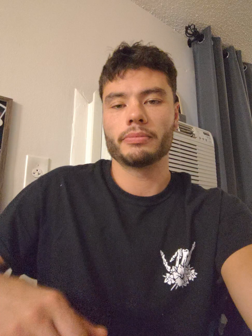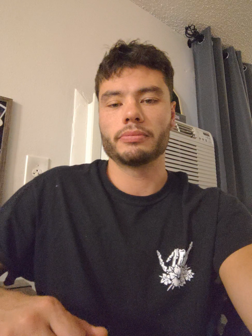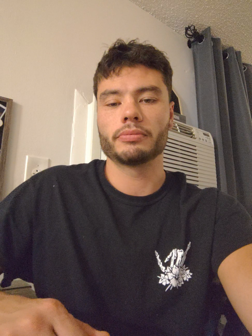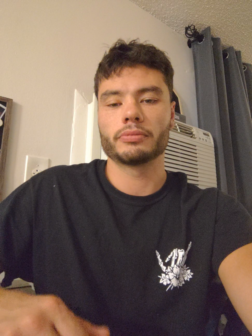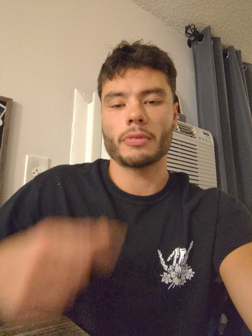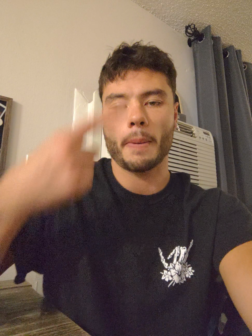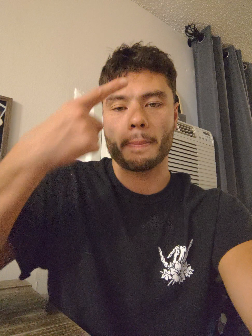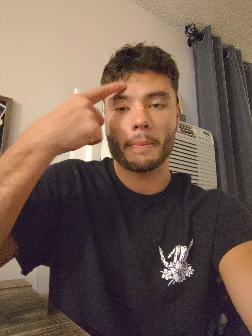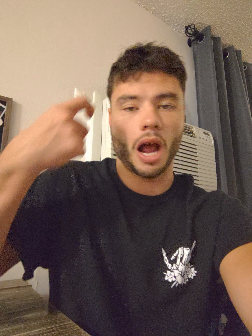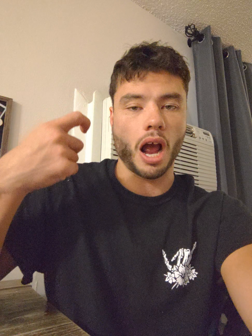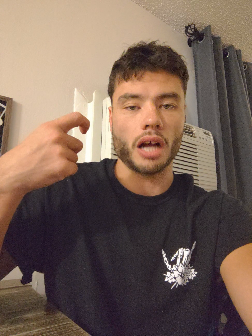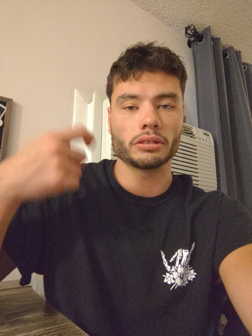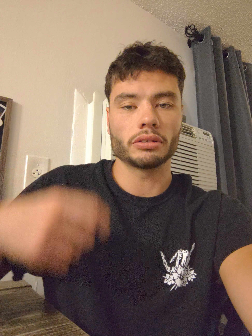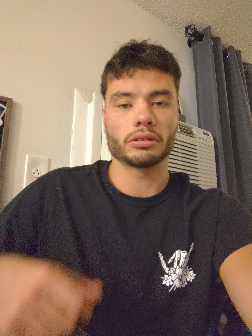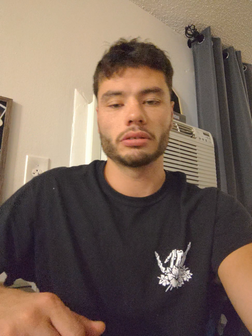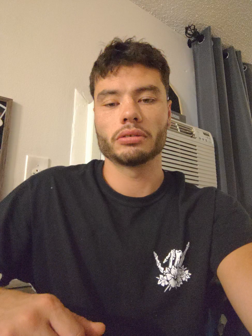because